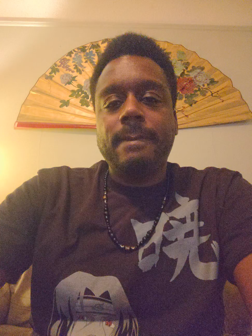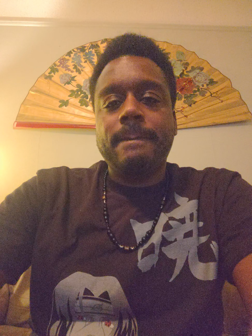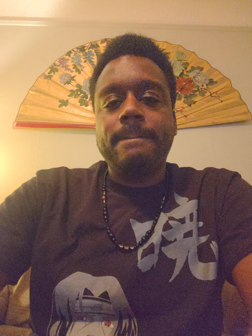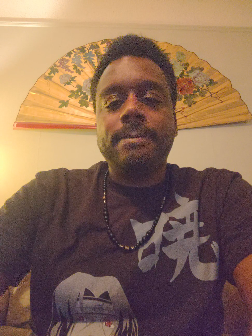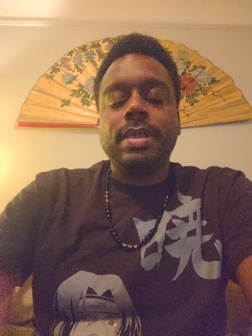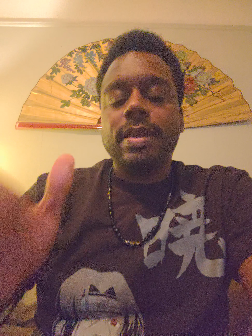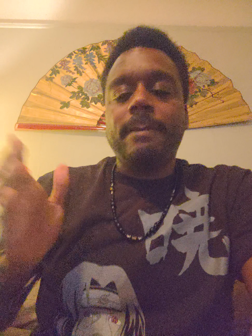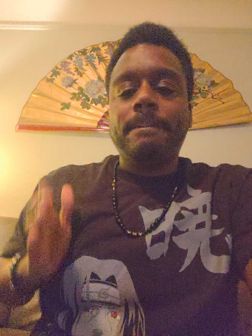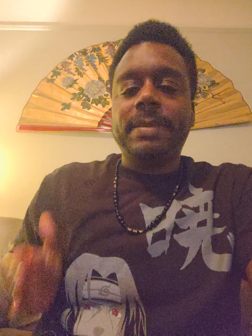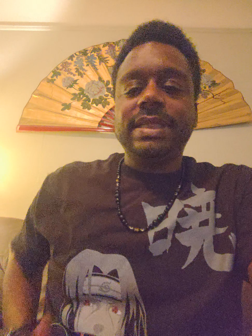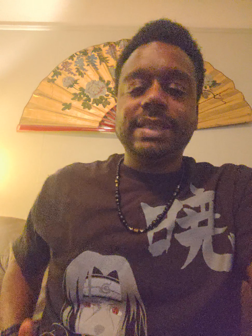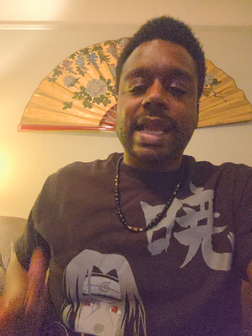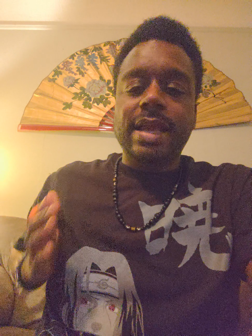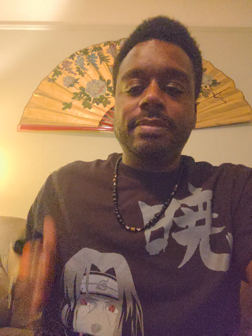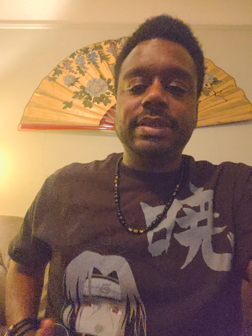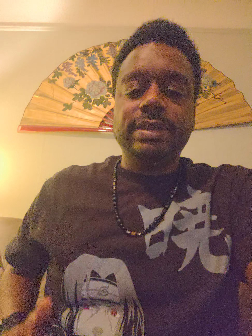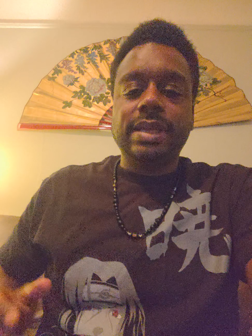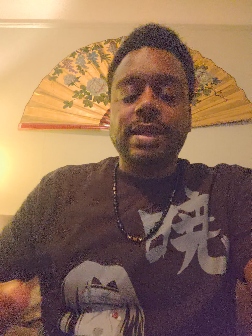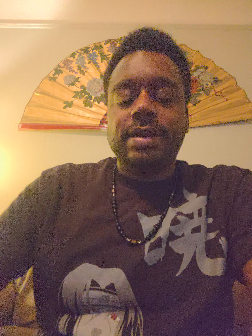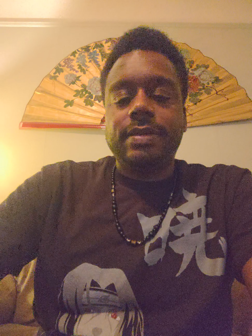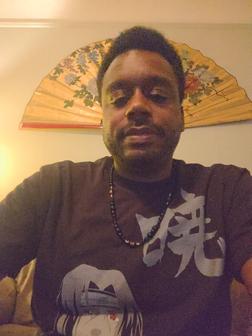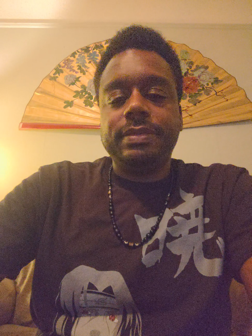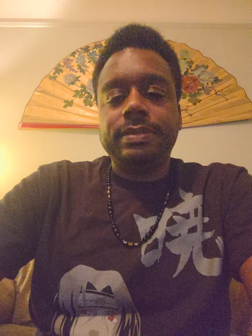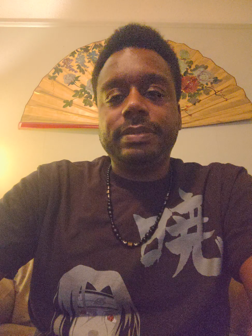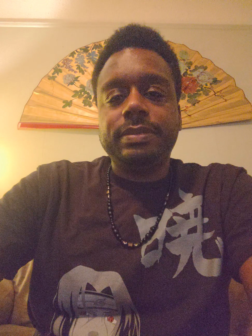beside